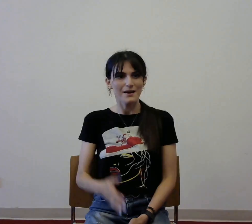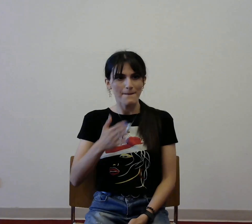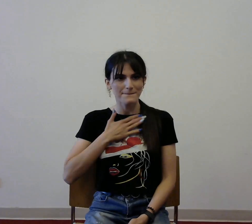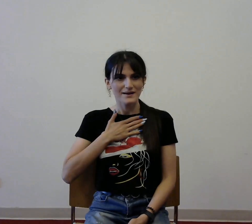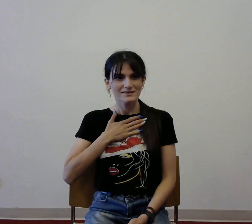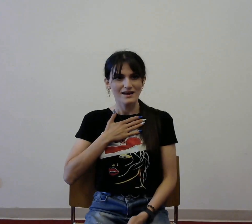mən